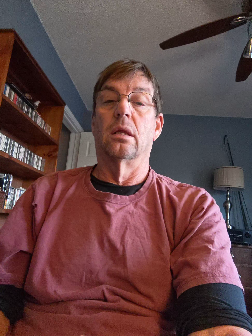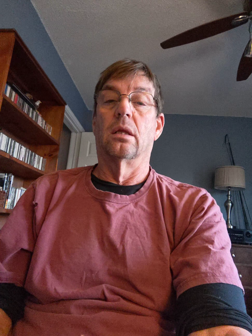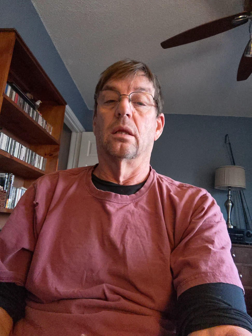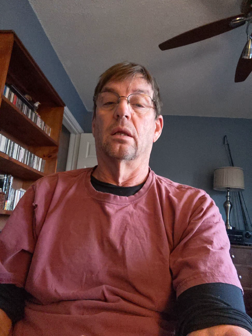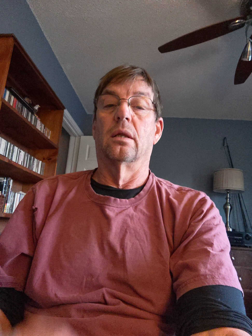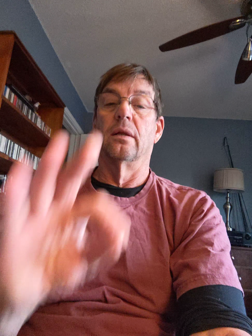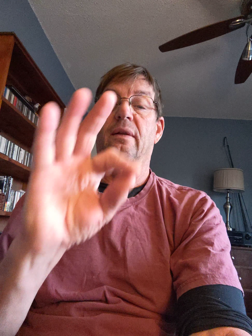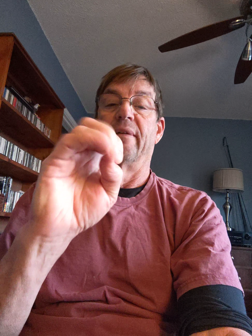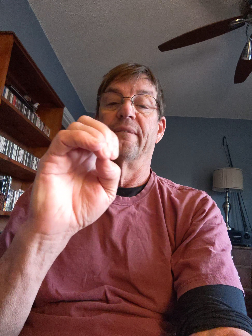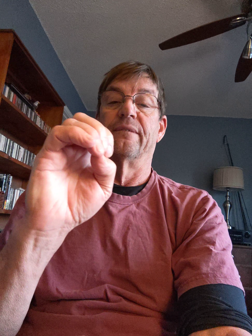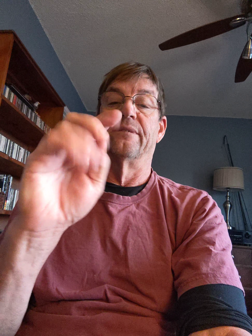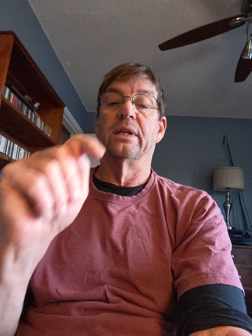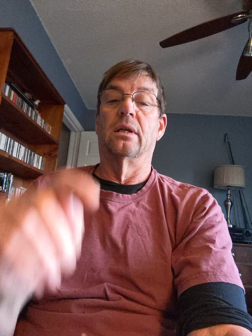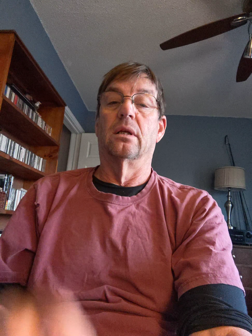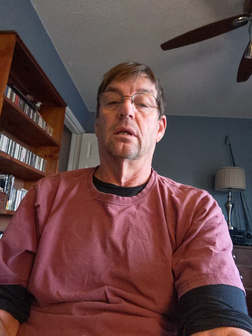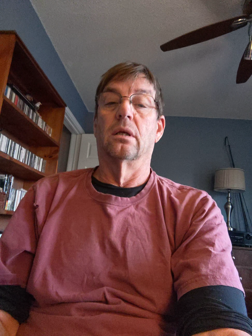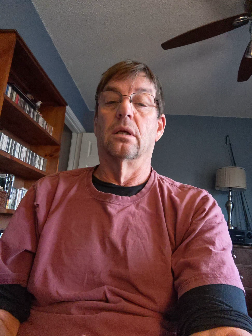feet